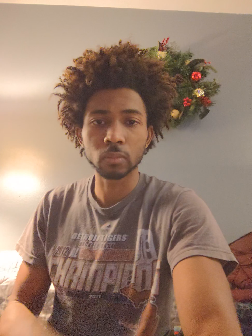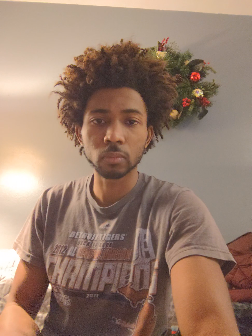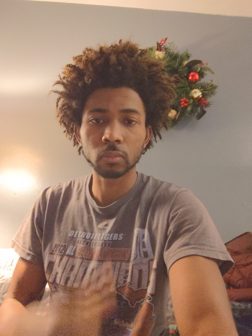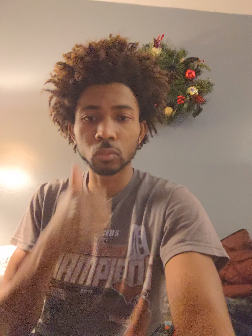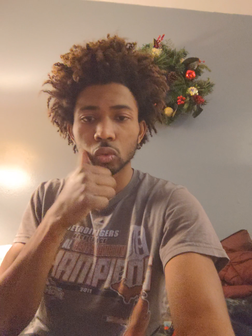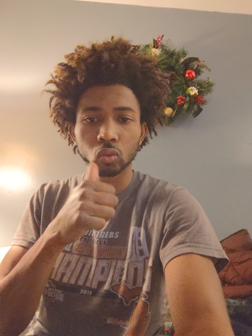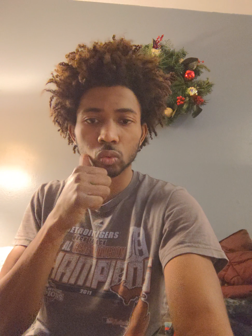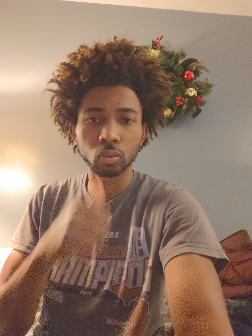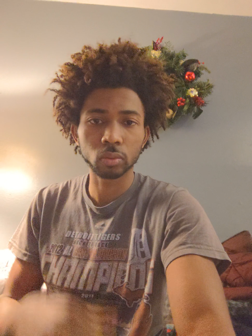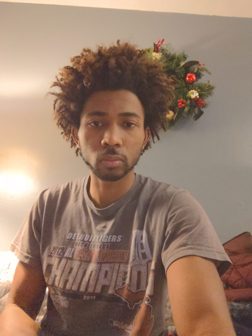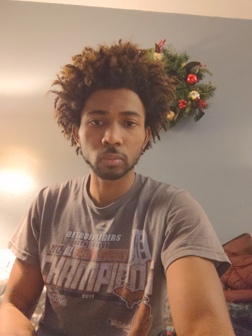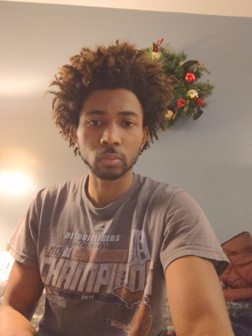girl